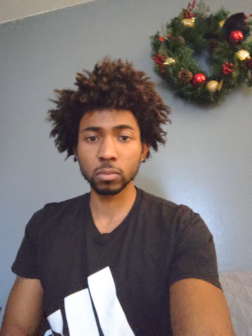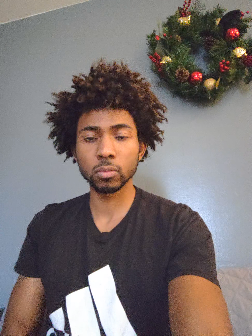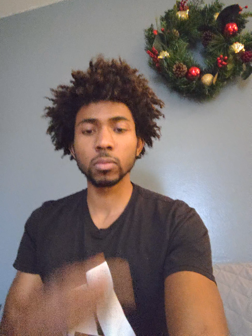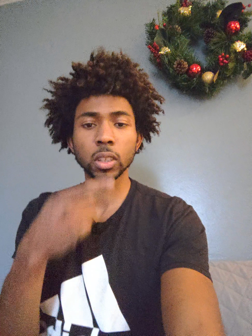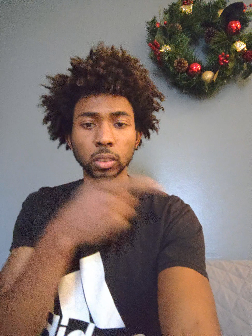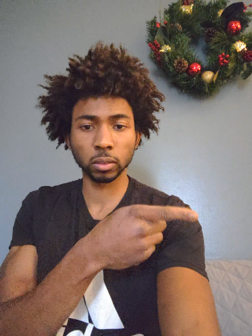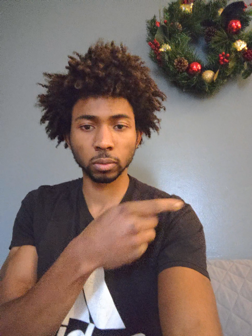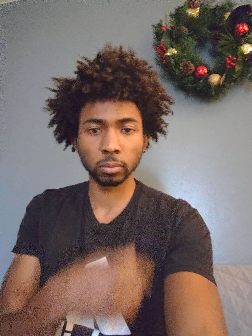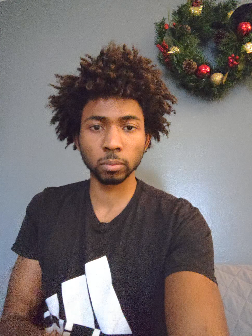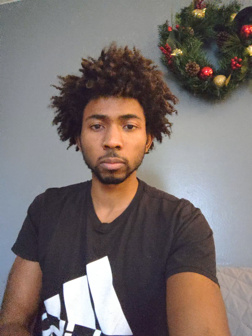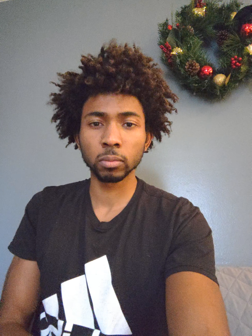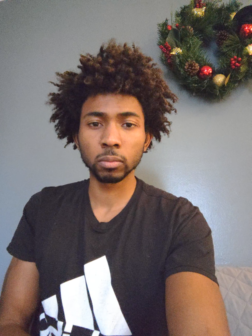he/she/it